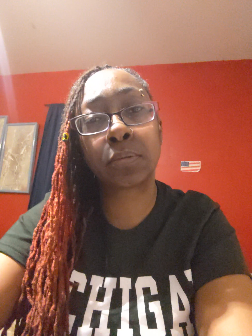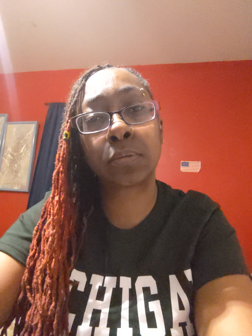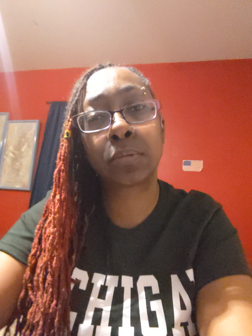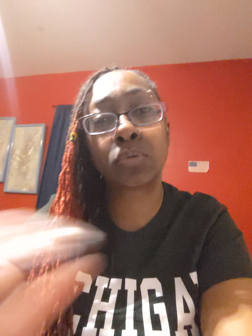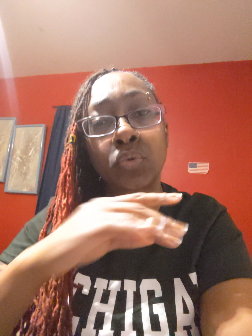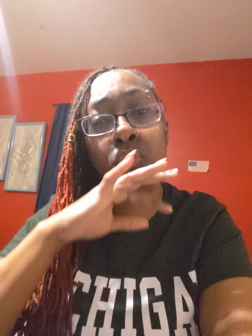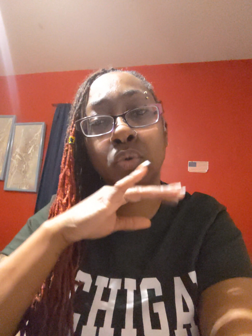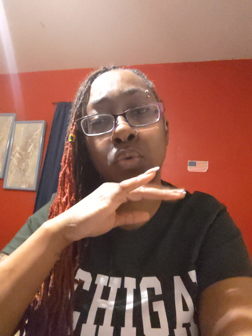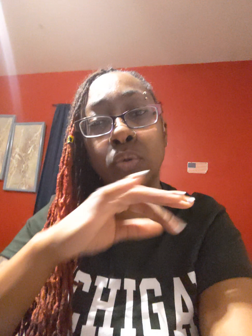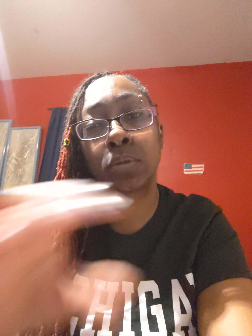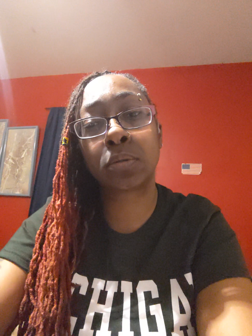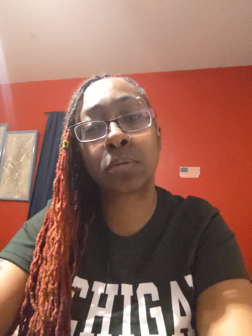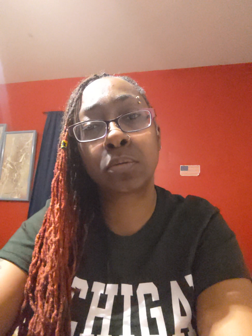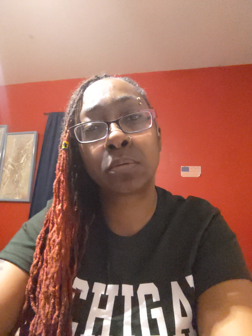dirty